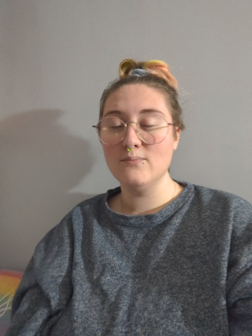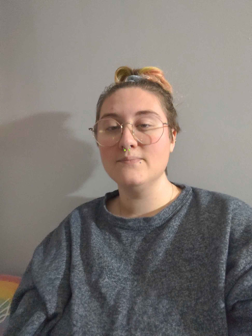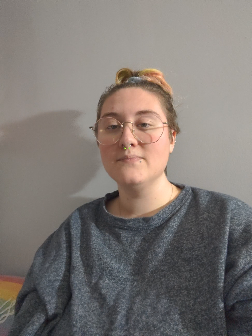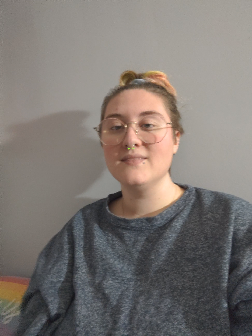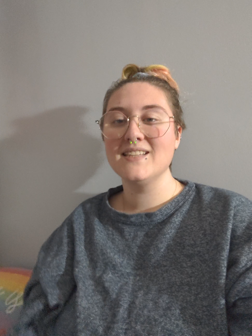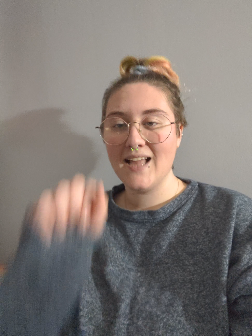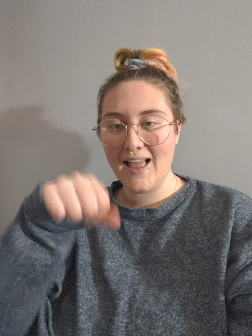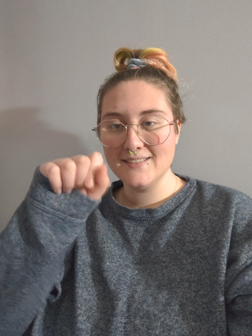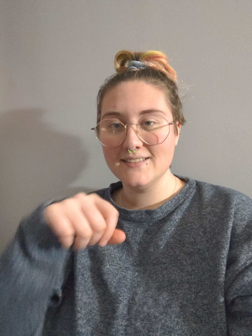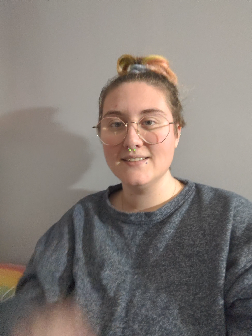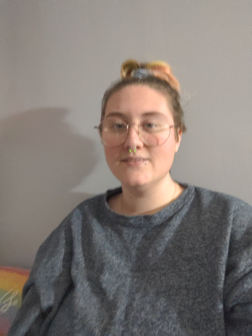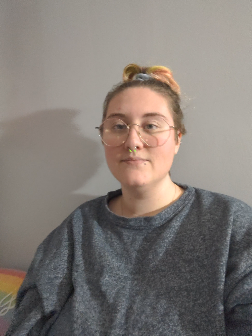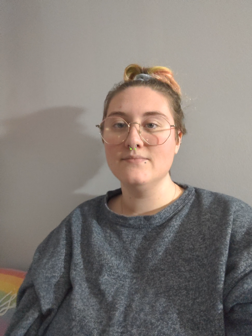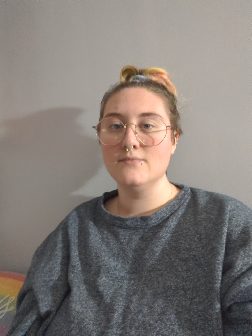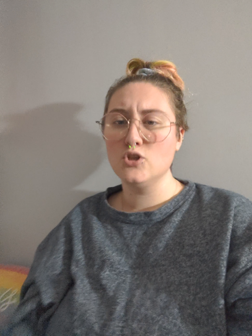yes